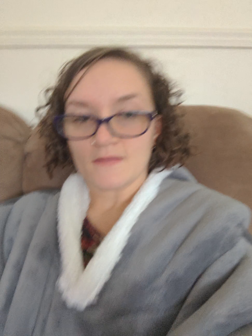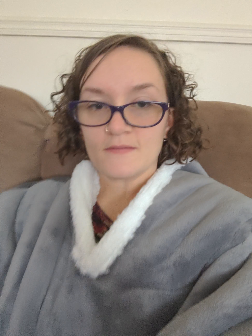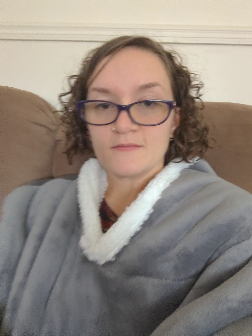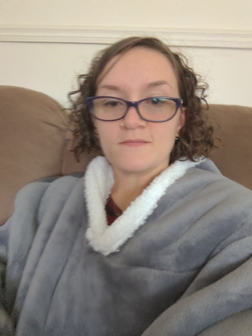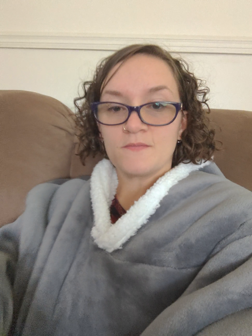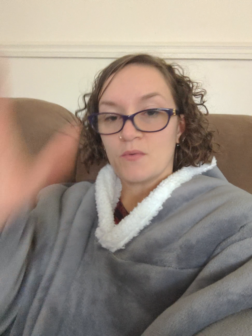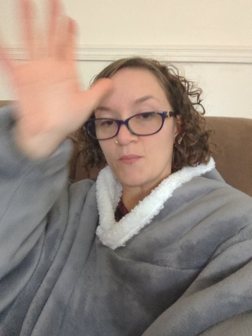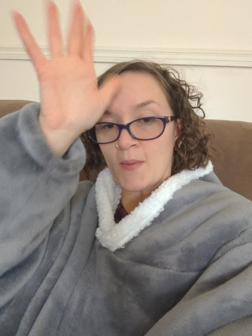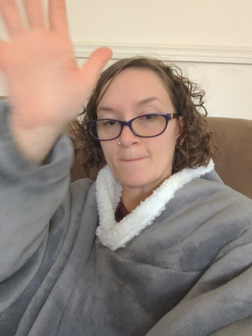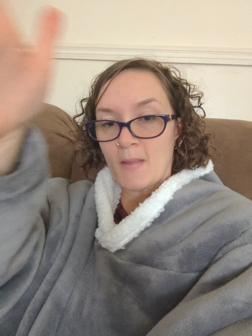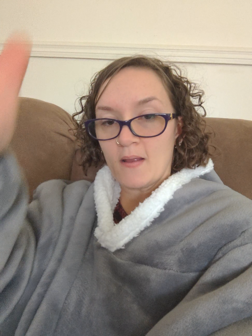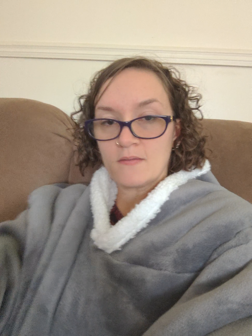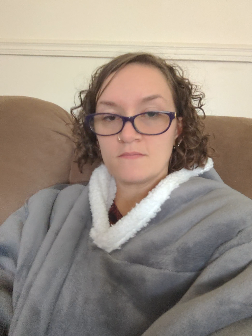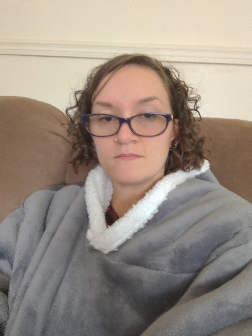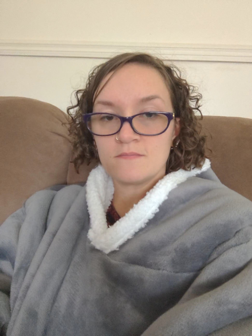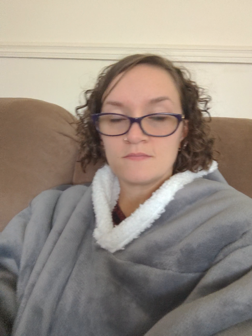grandpa